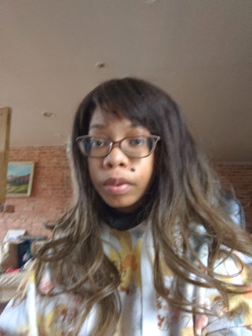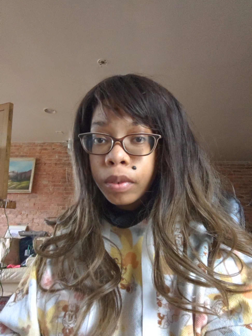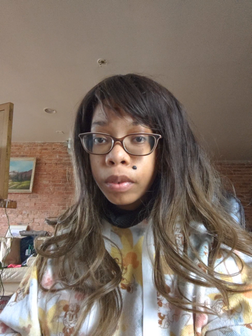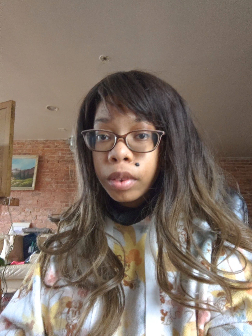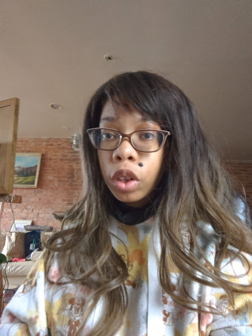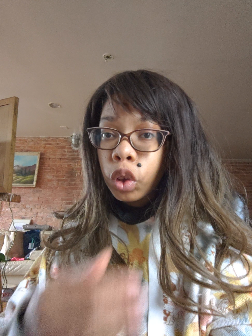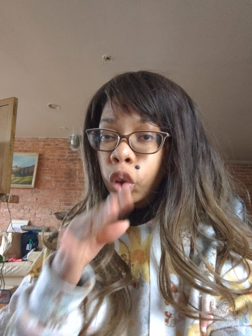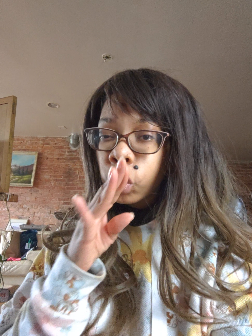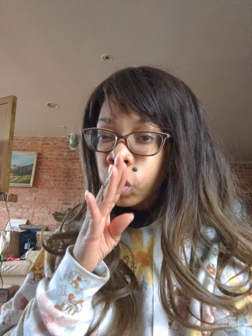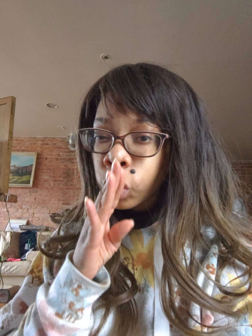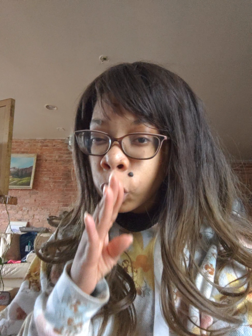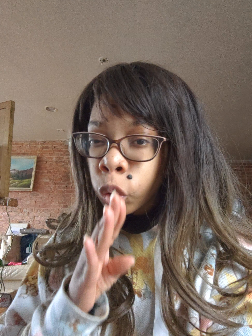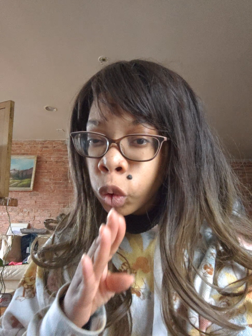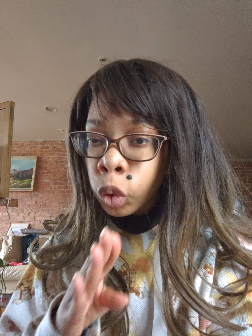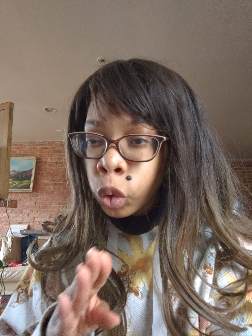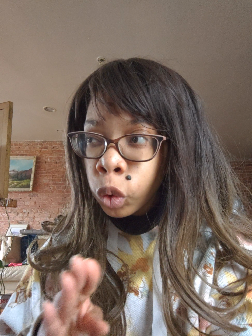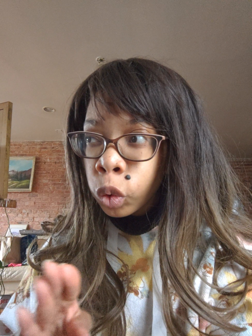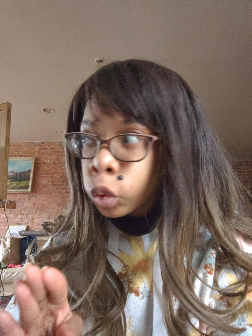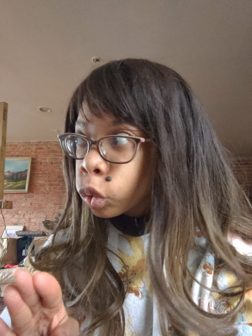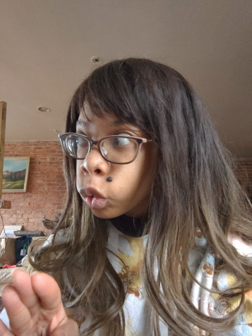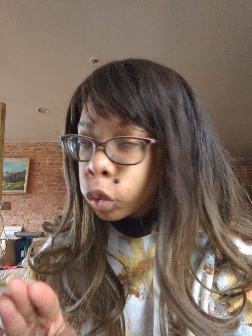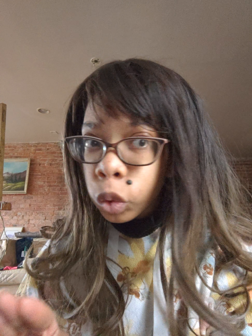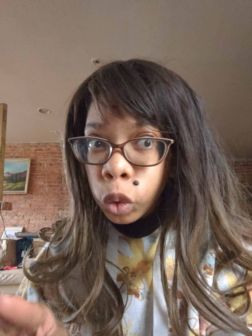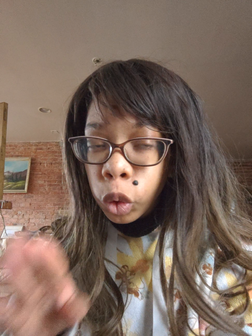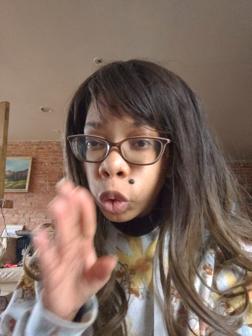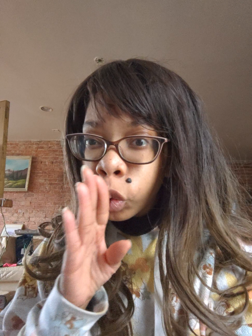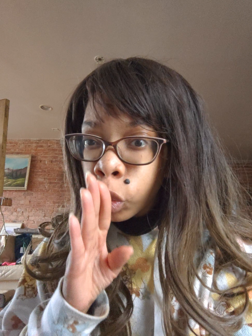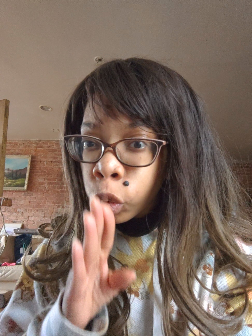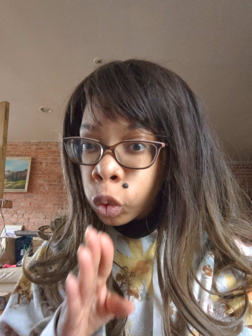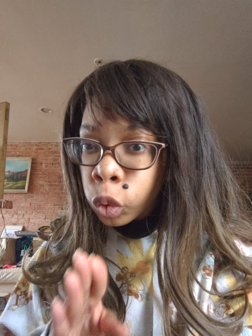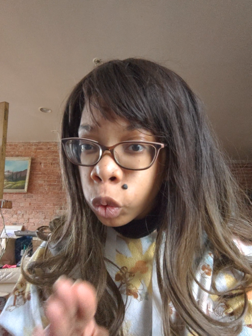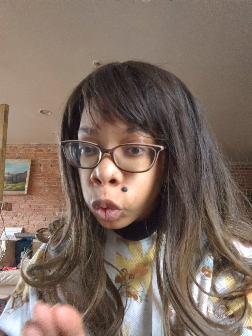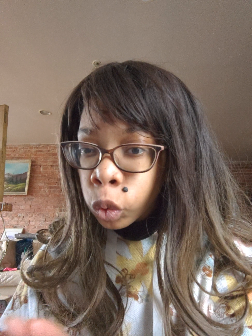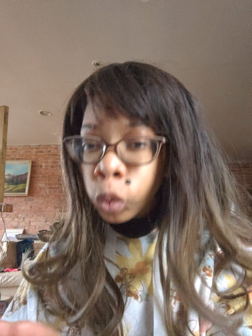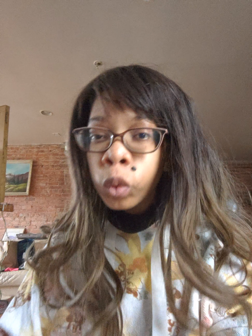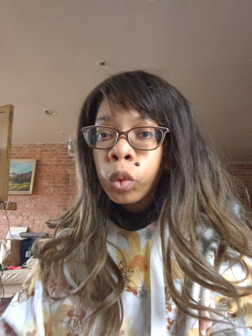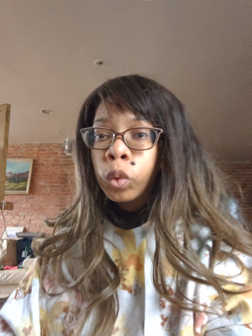quiet